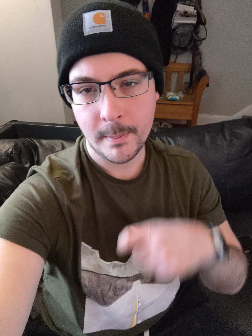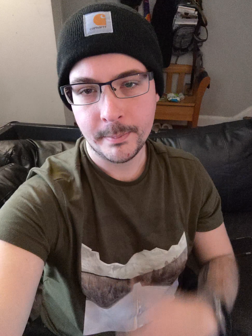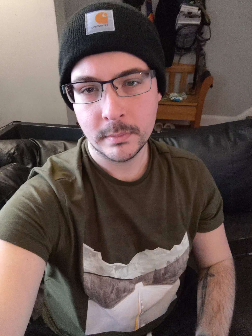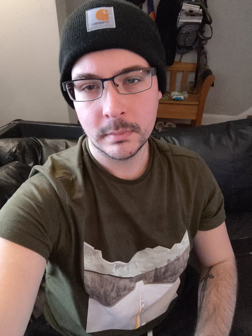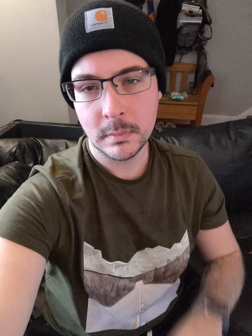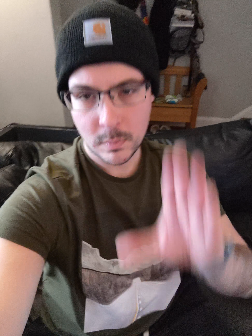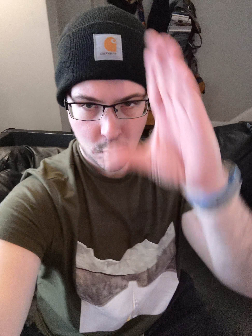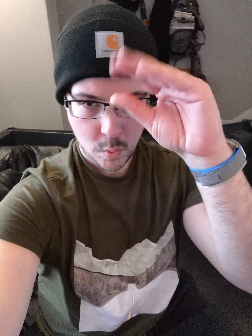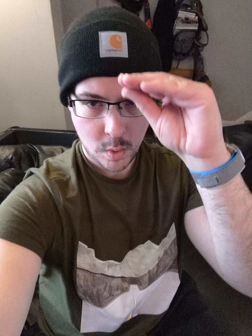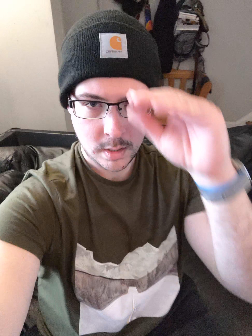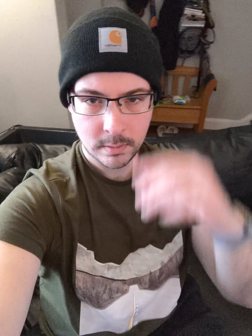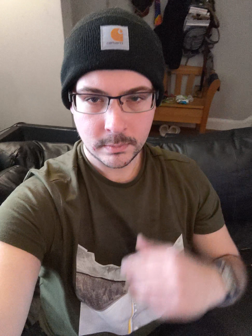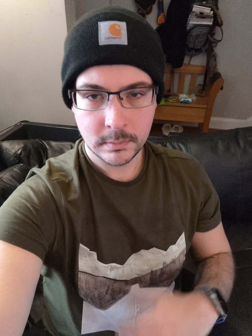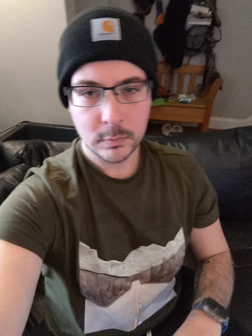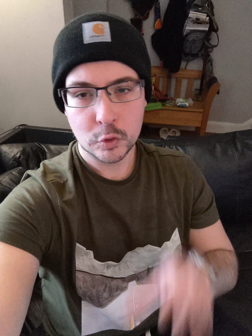boy